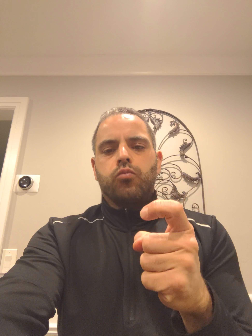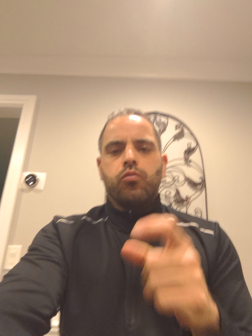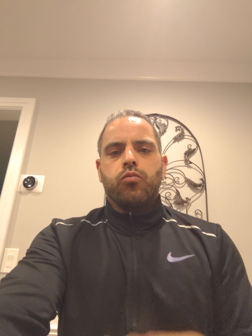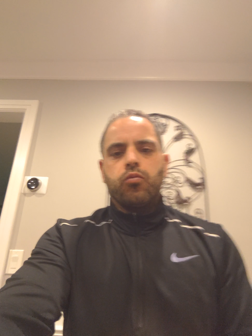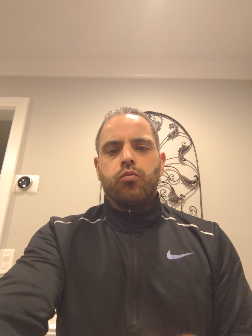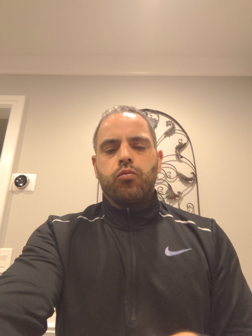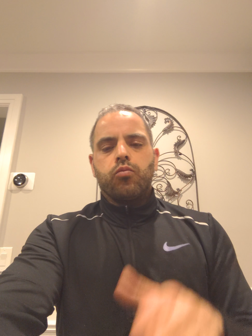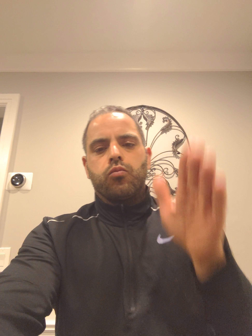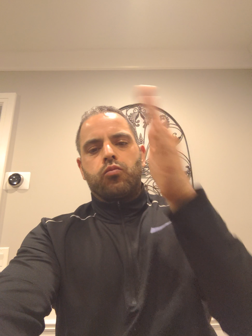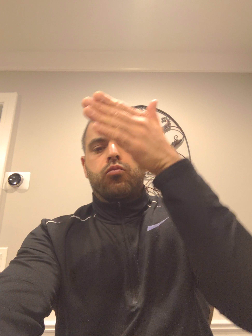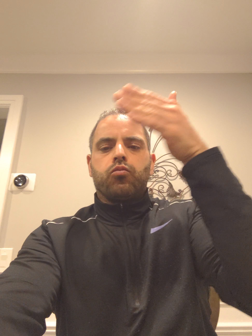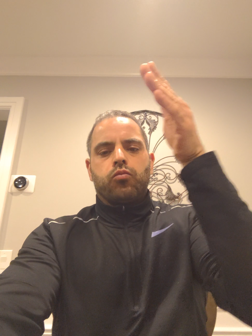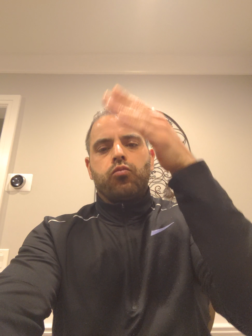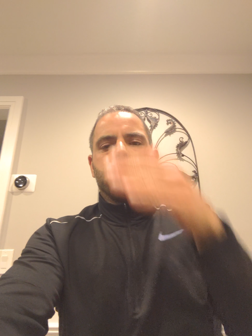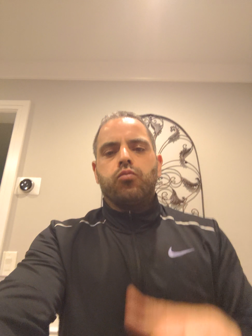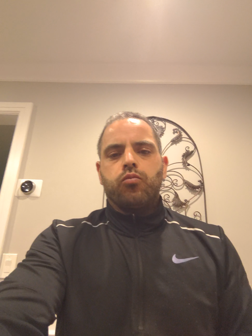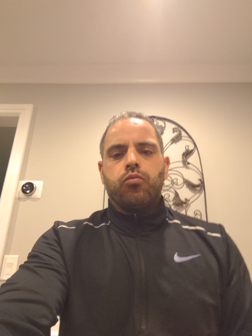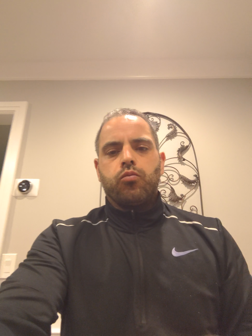flag